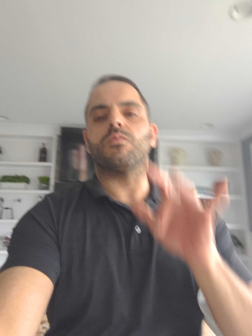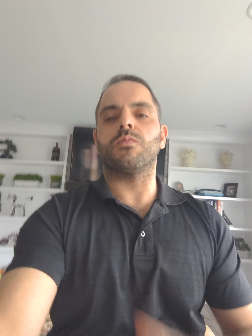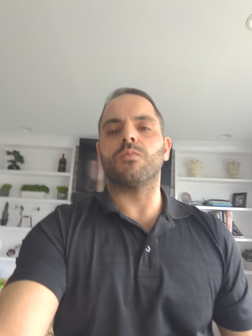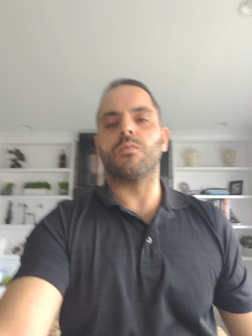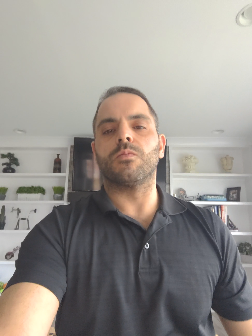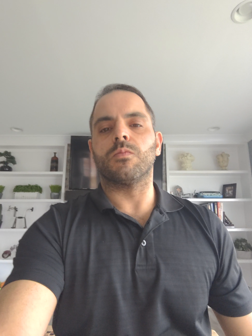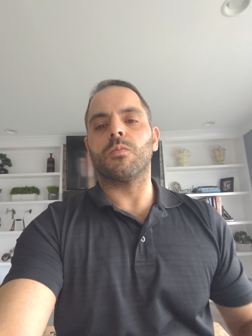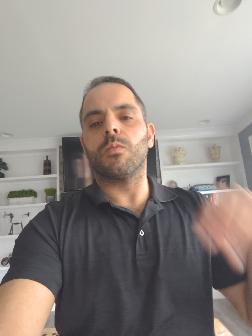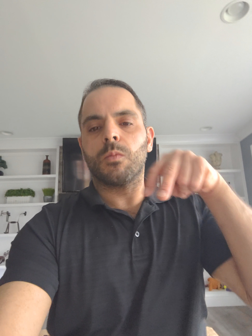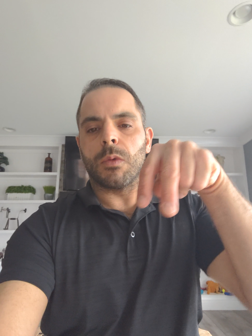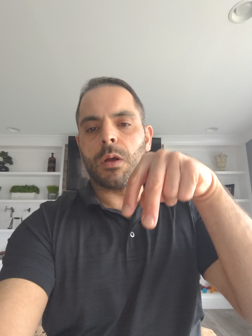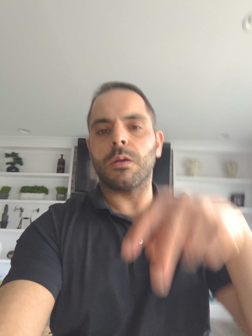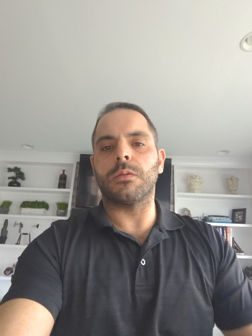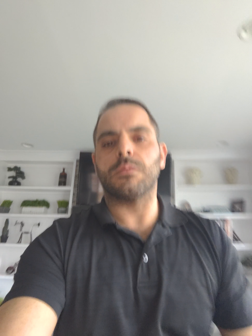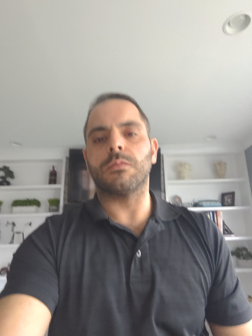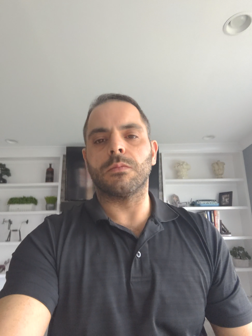ride